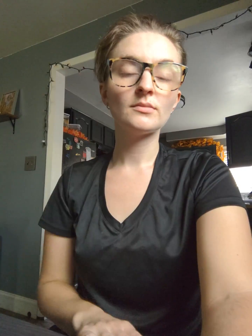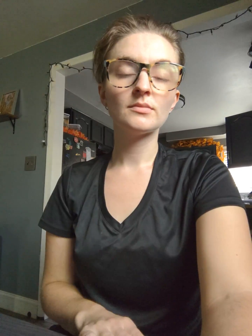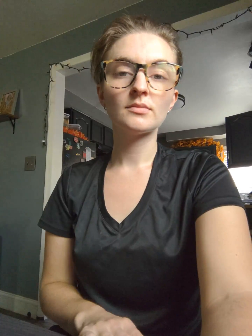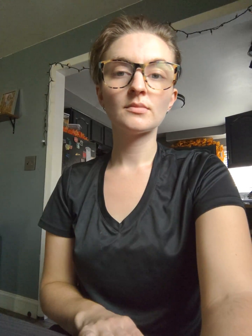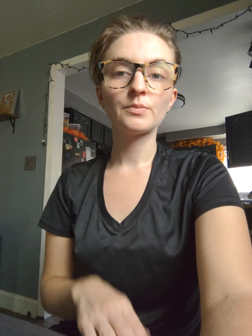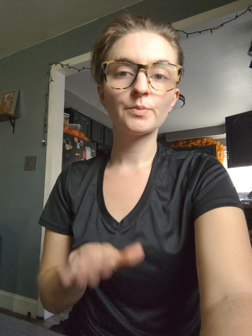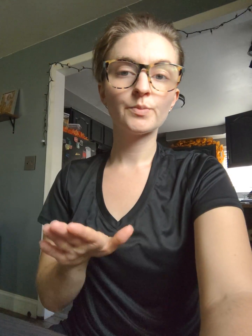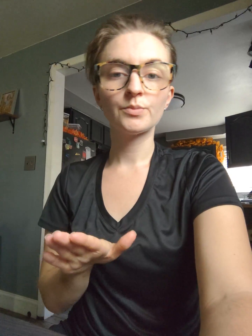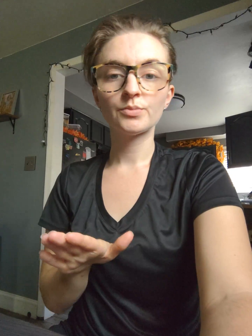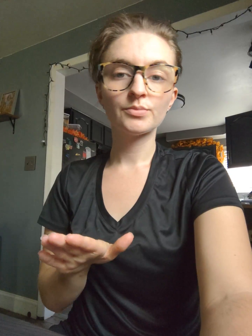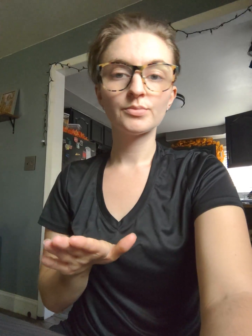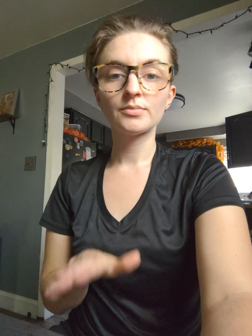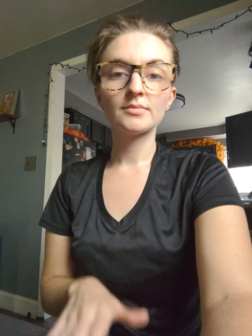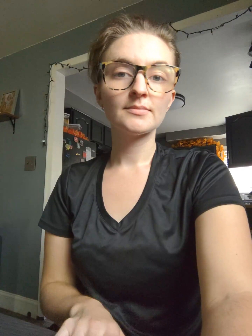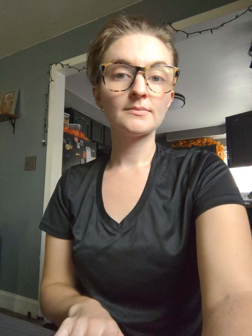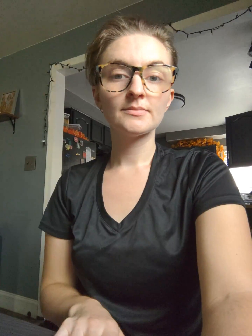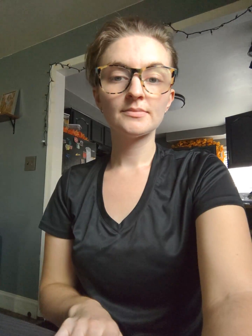penguin